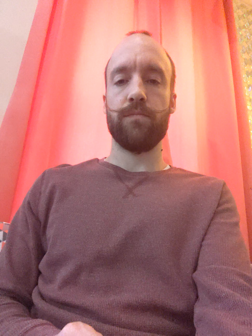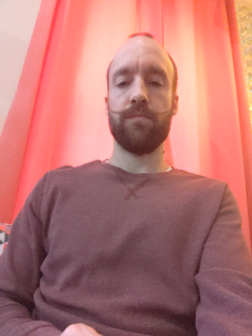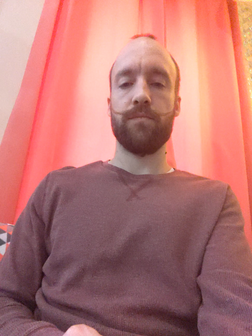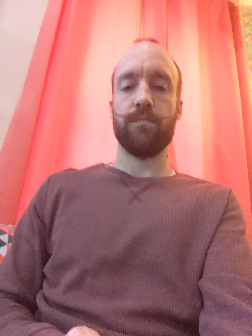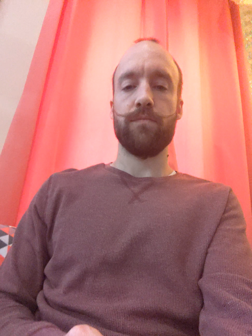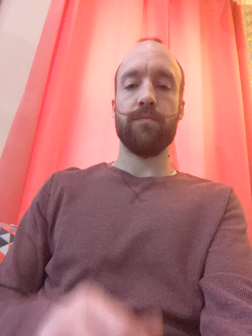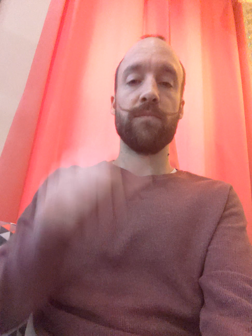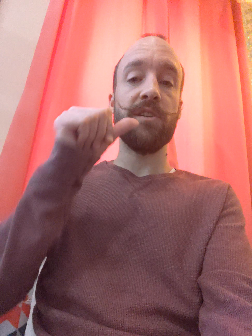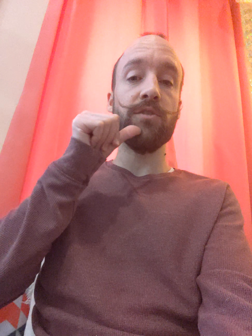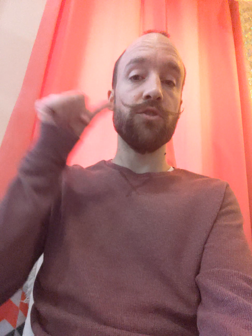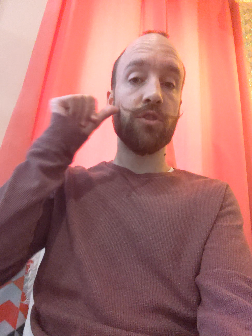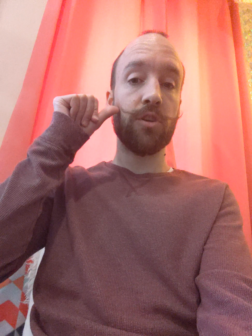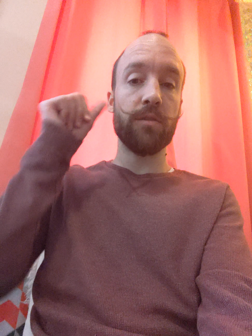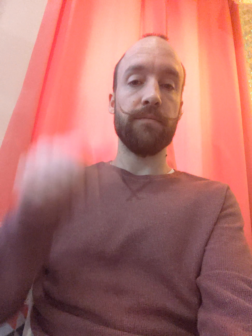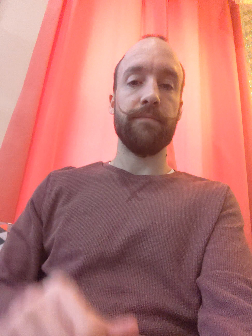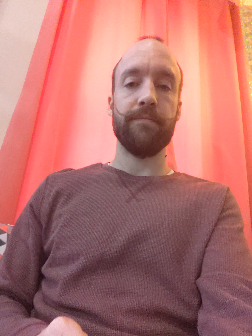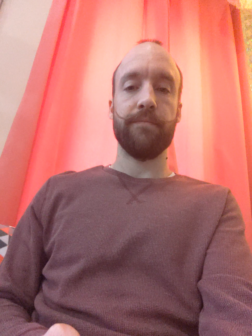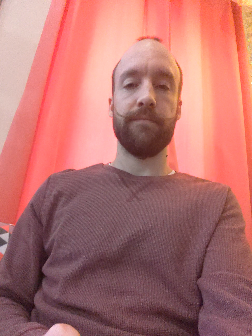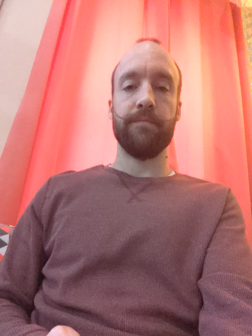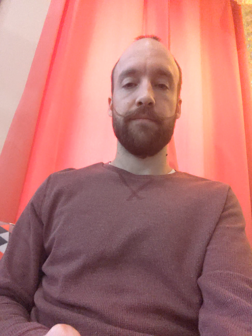yesterday